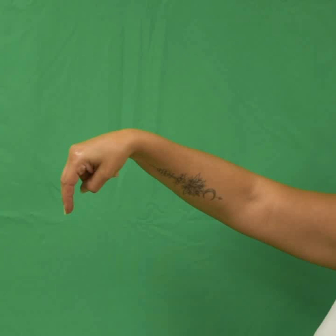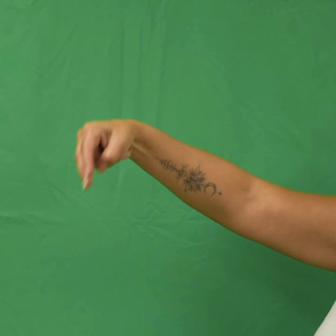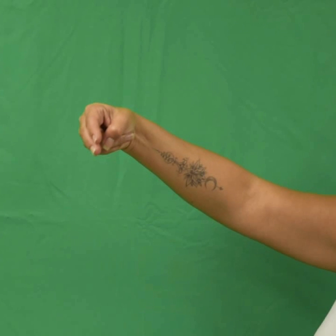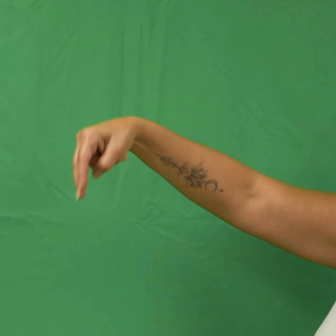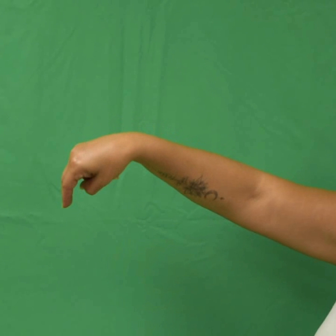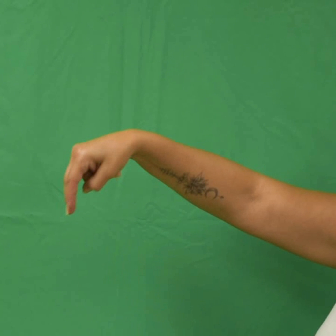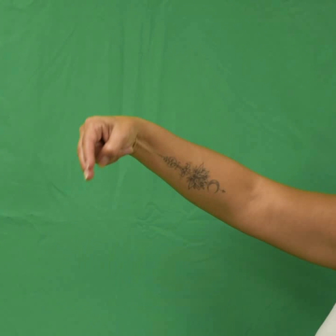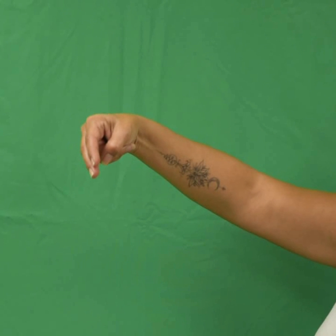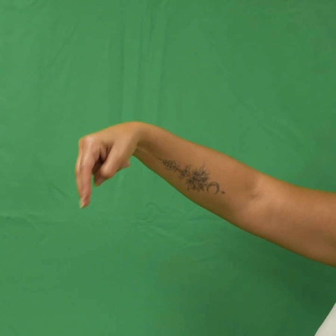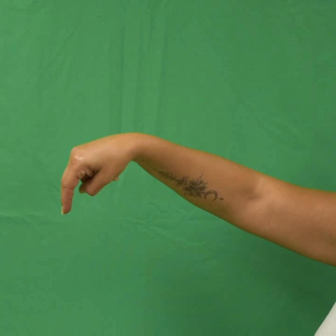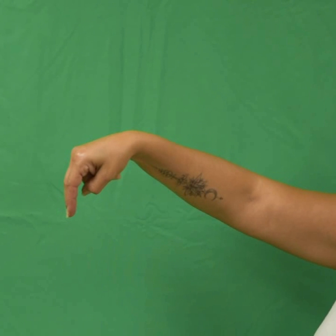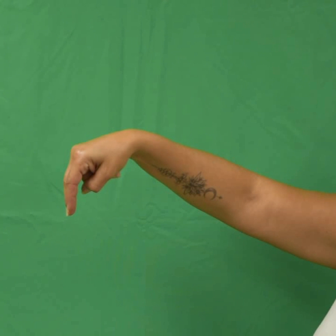Ñ